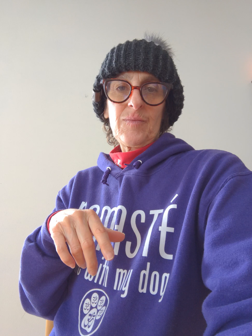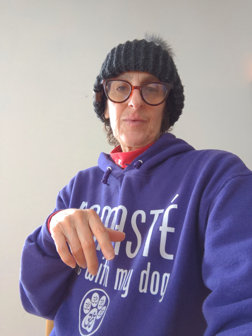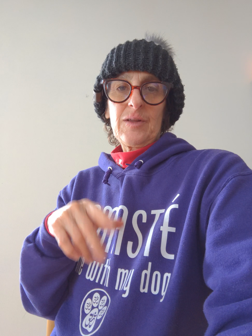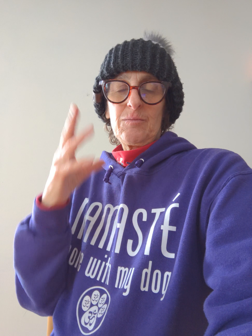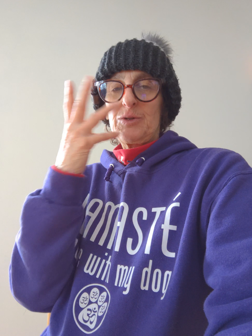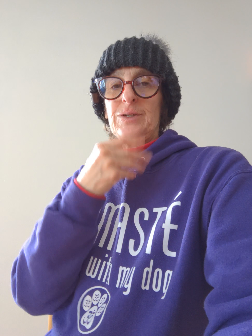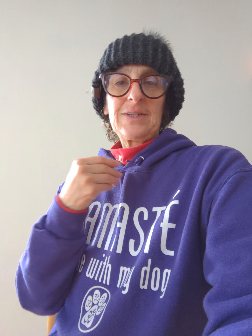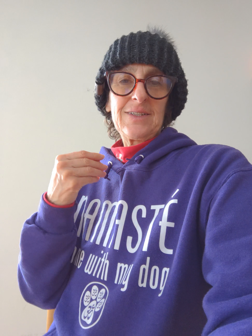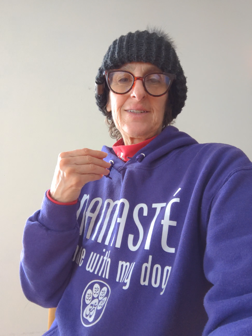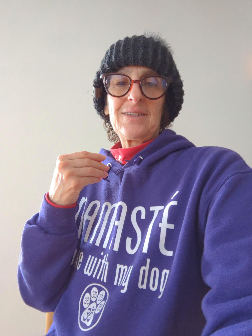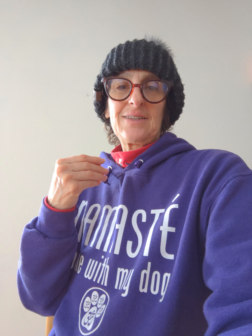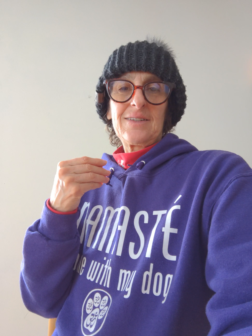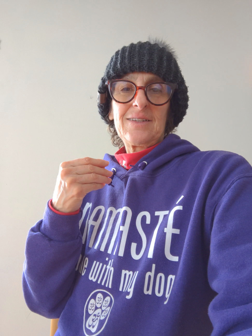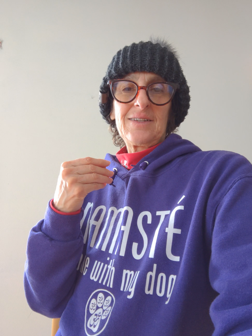pretty